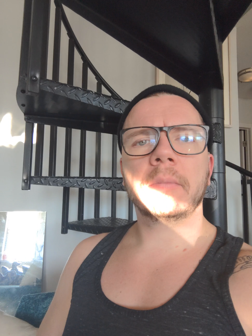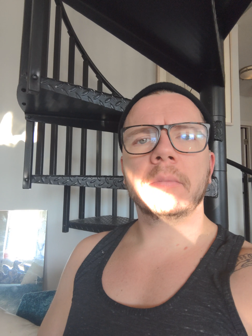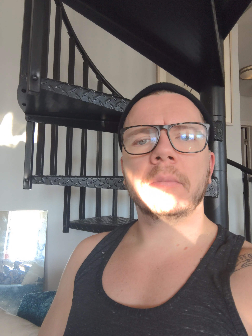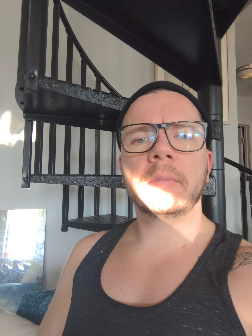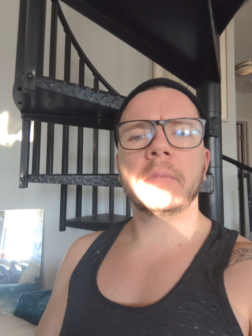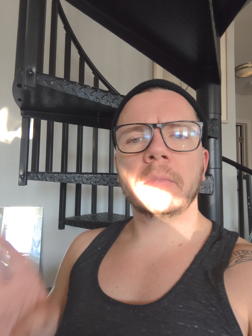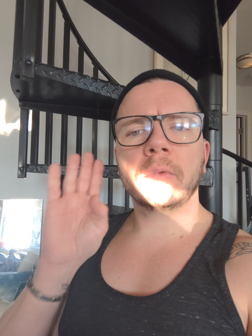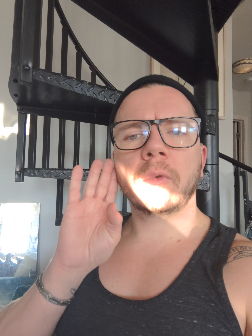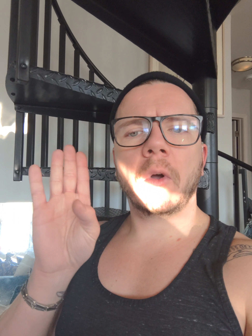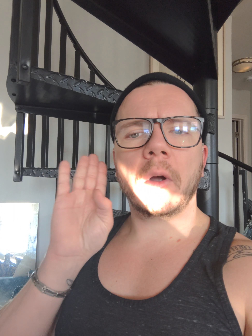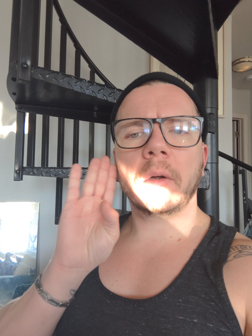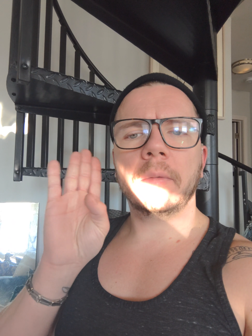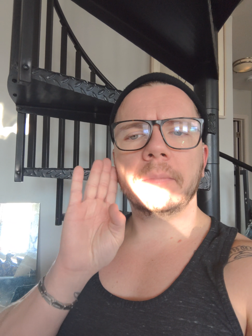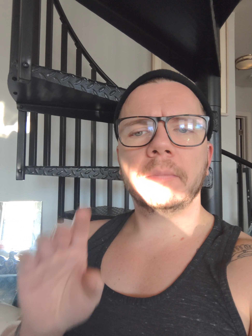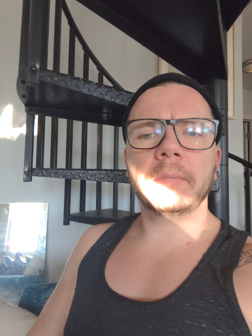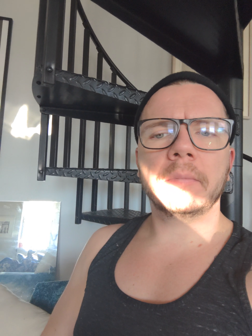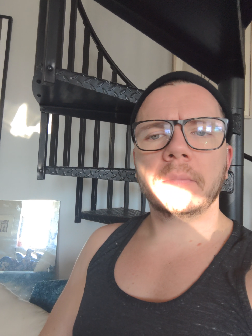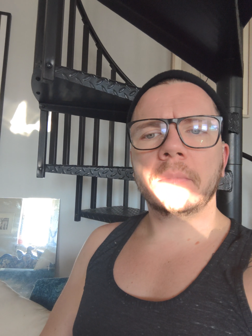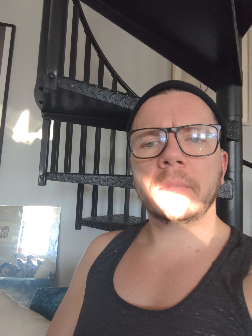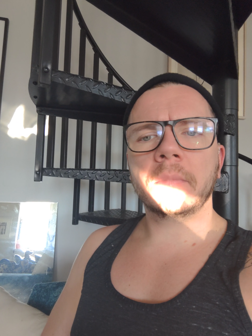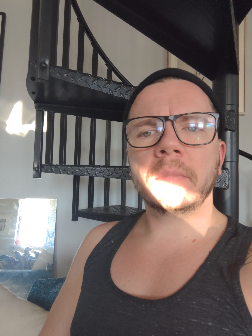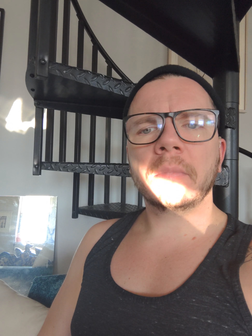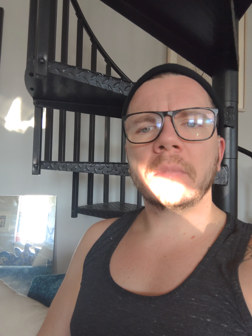dog